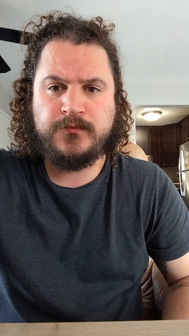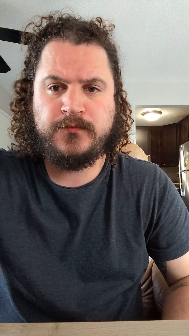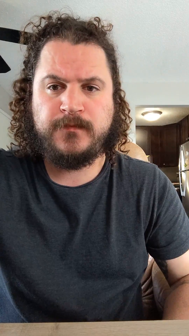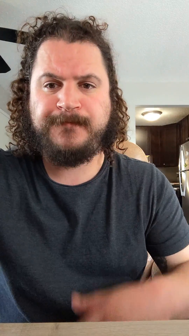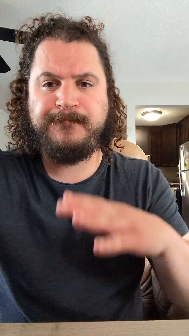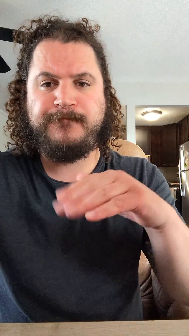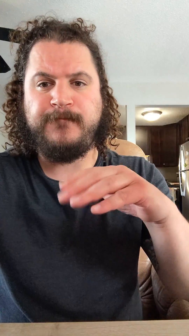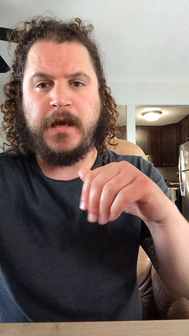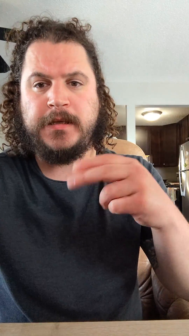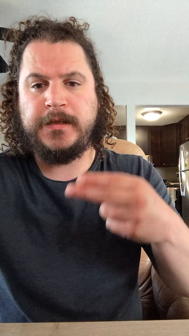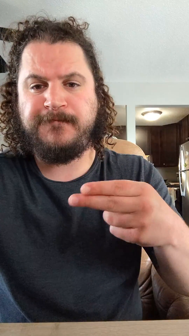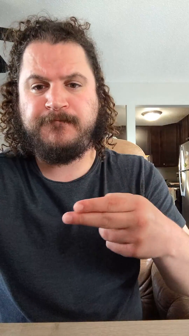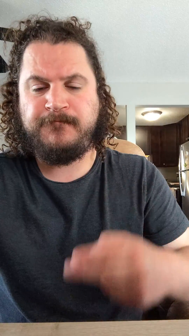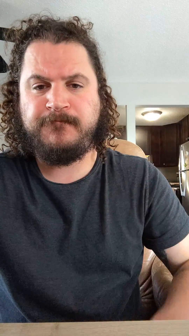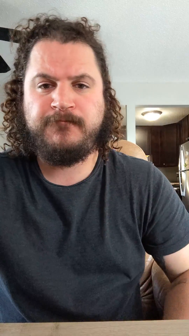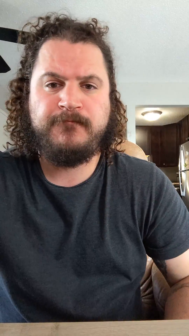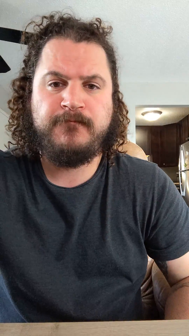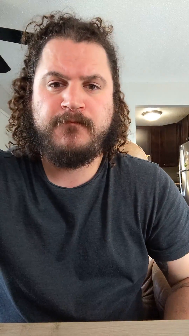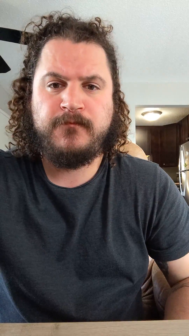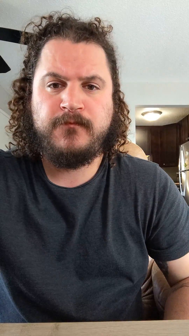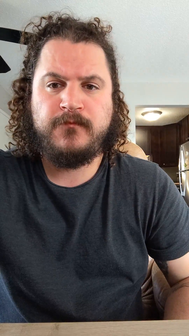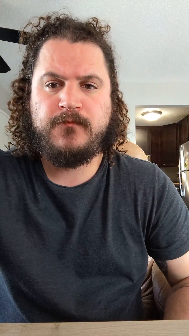pet's name